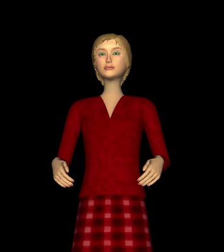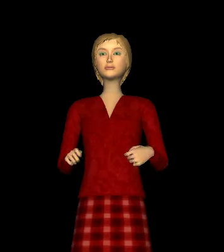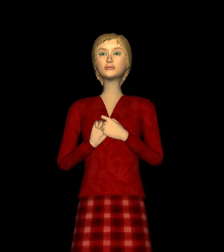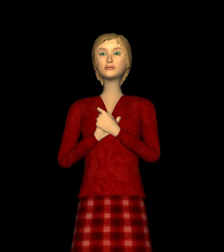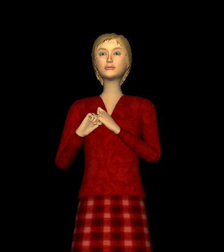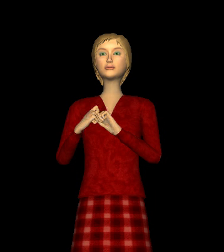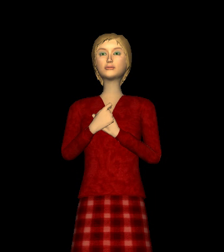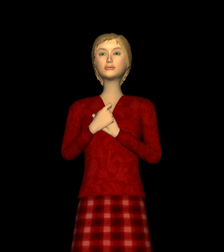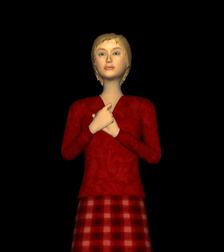يغير